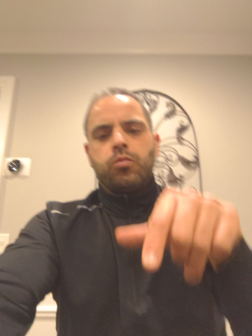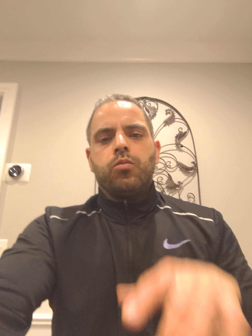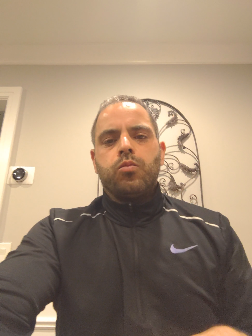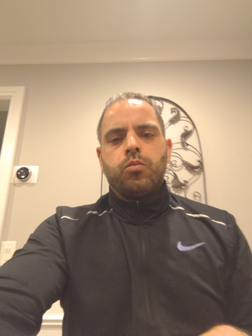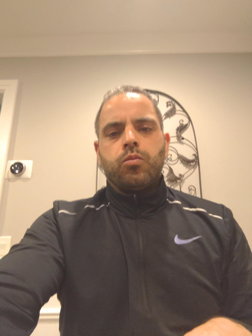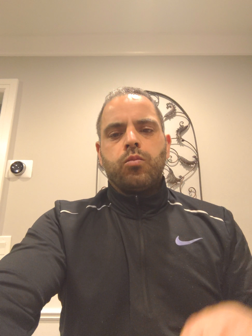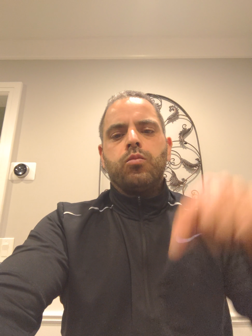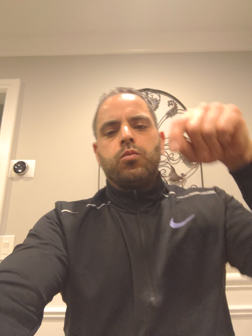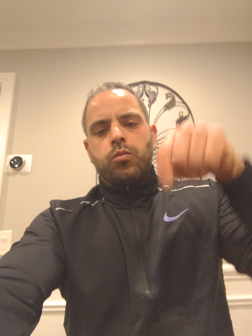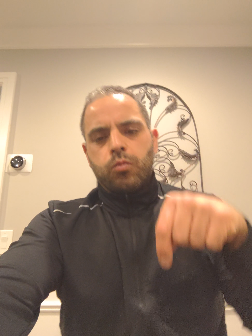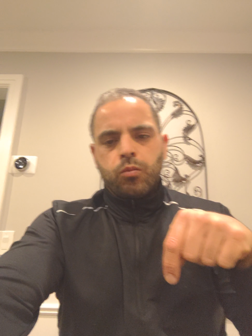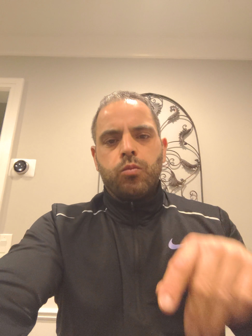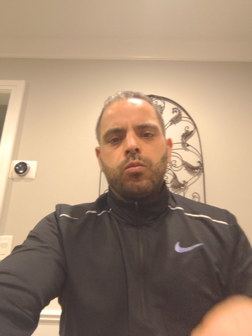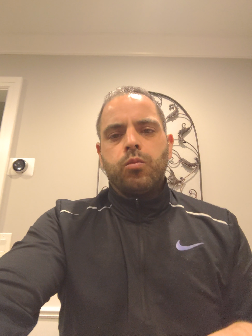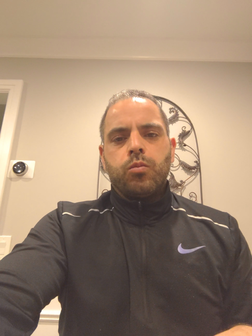down